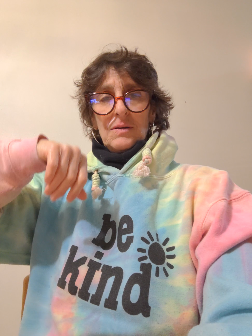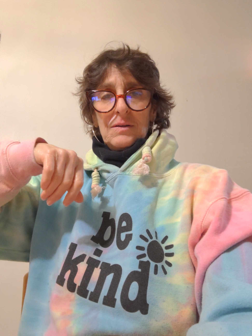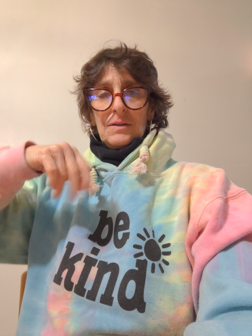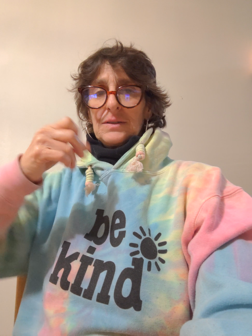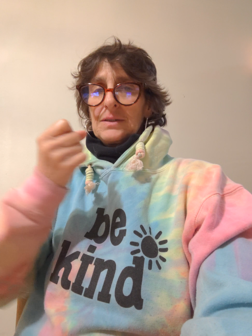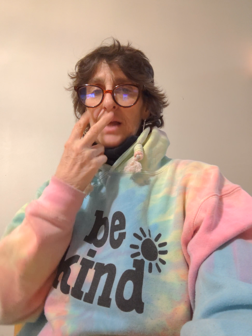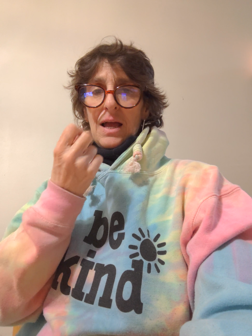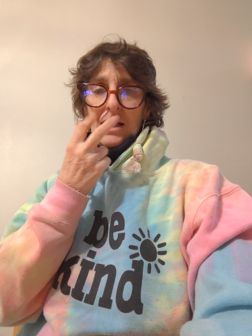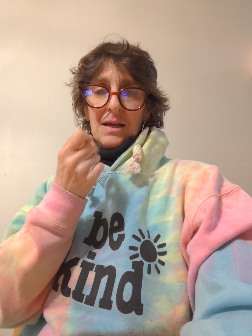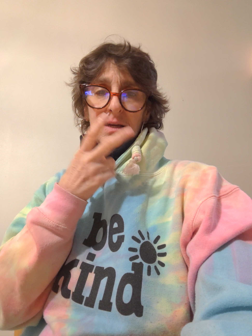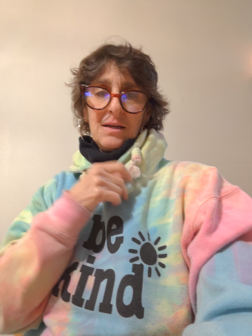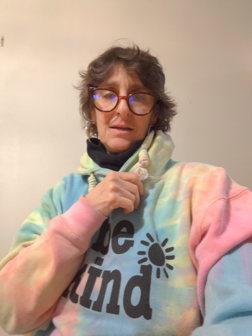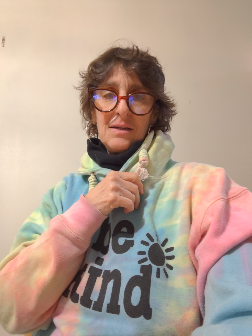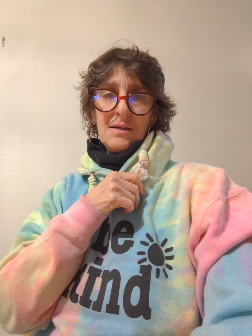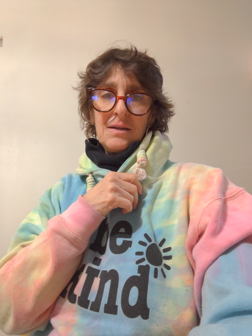snack